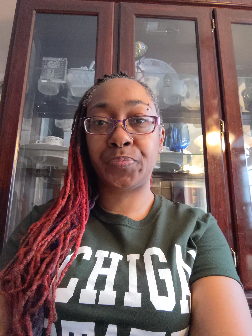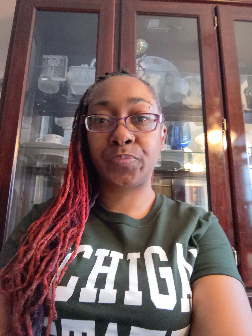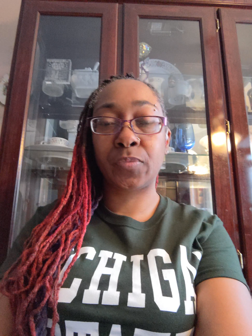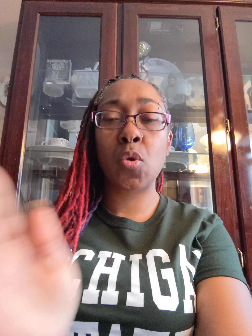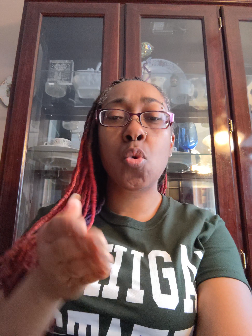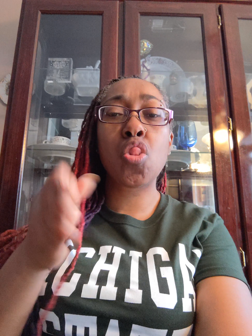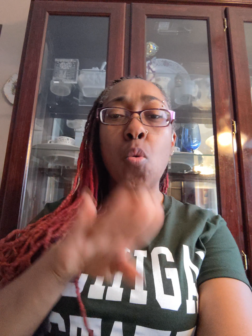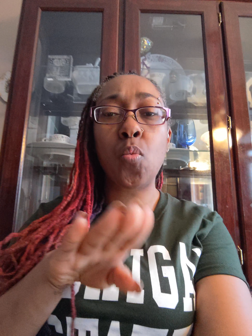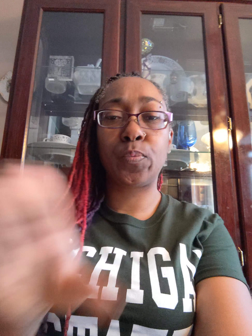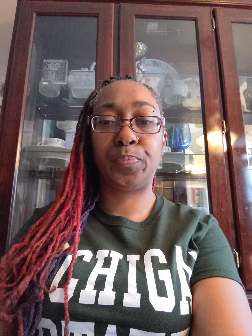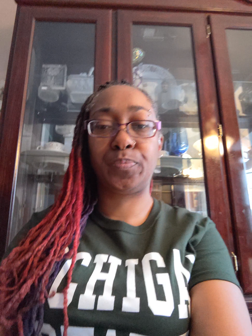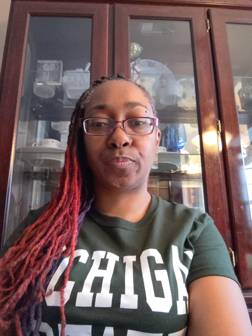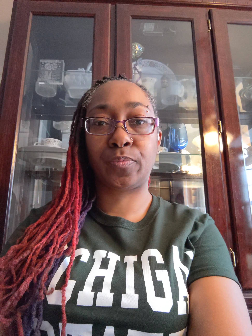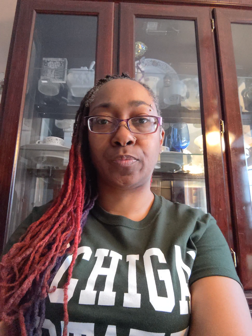close